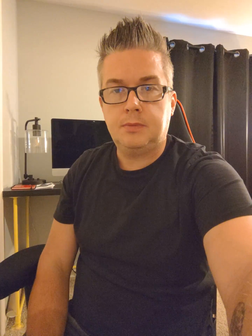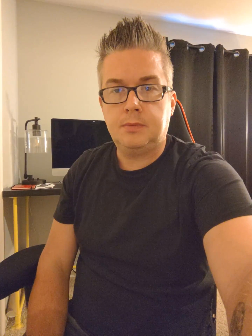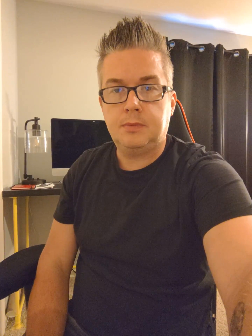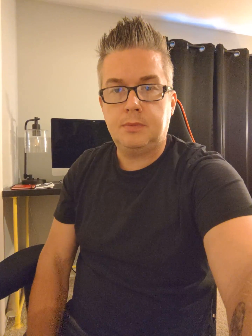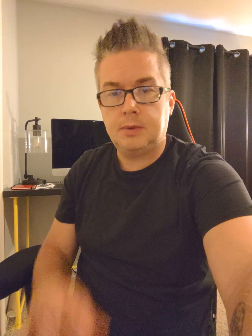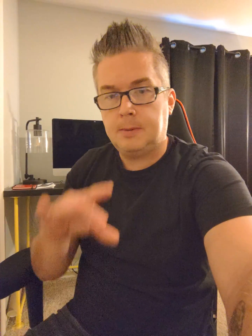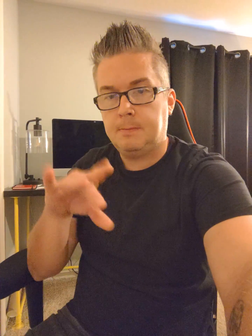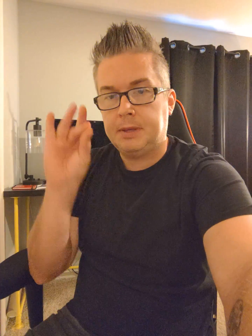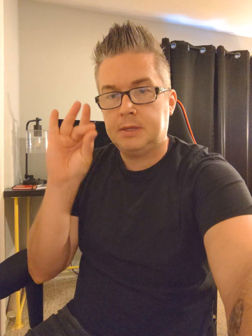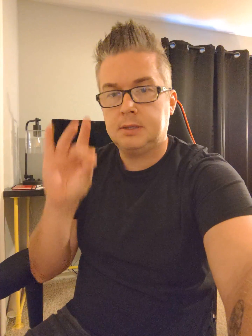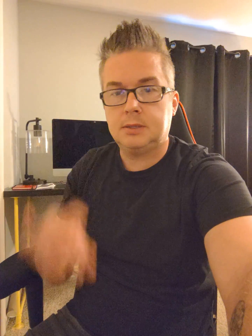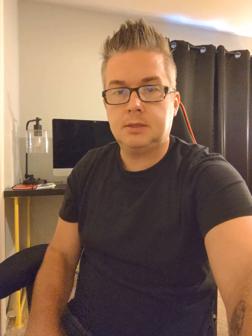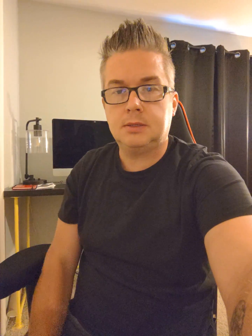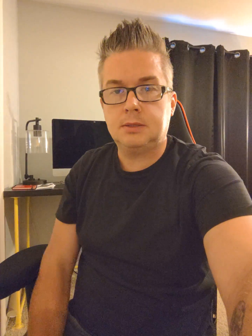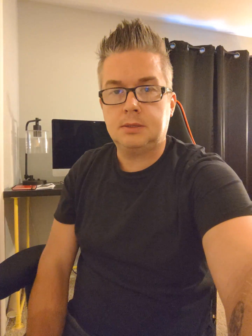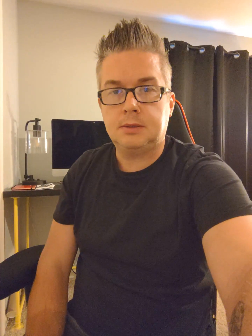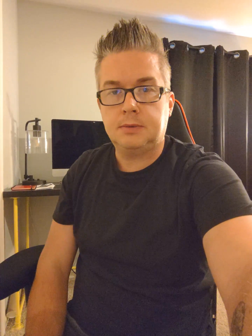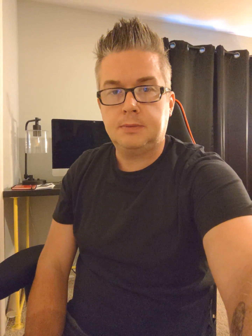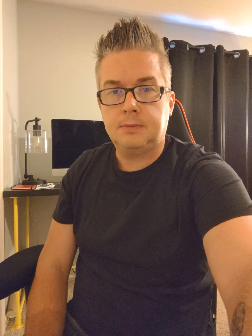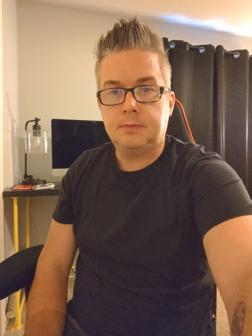pick